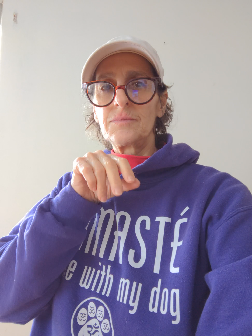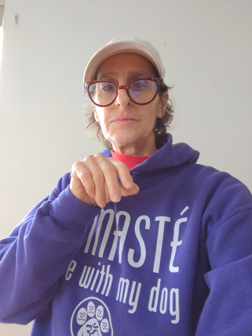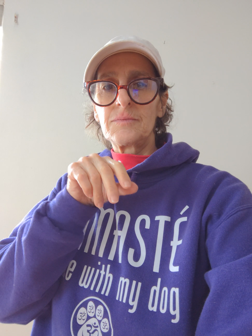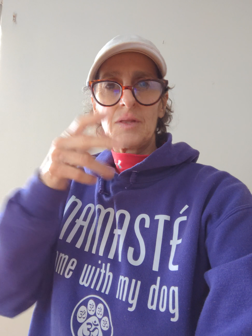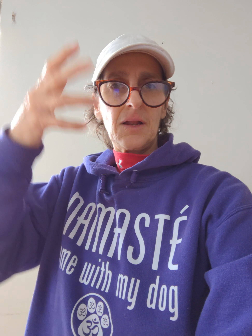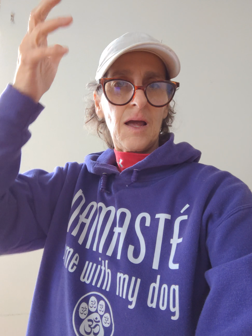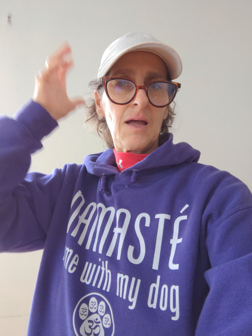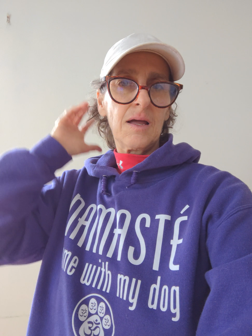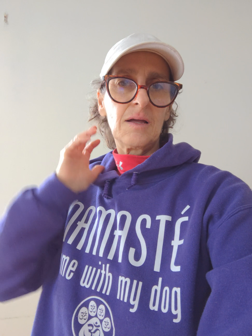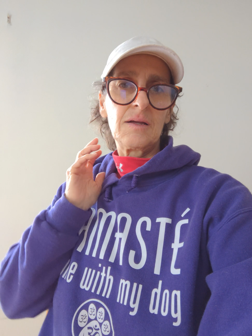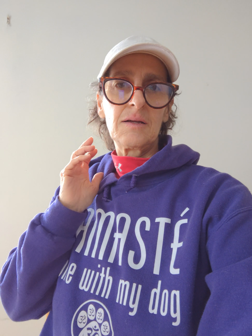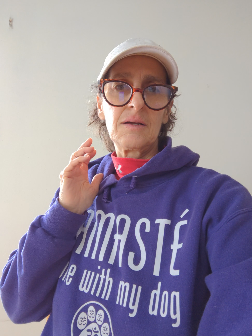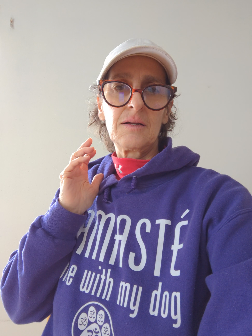lion